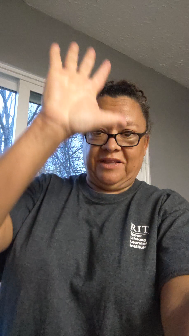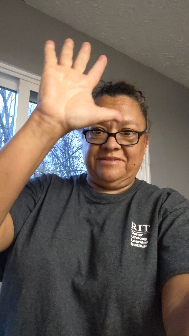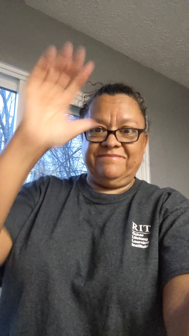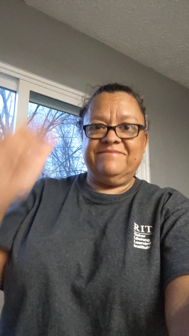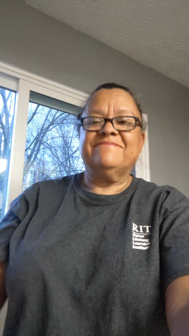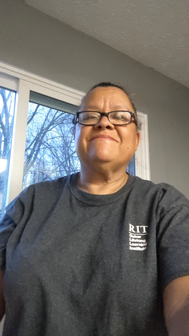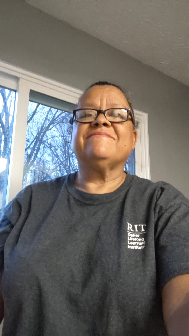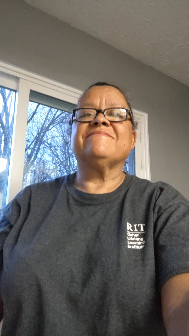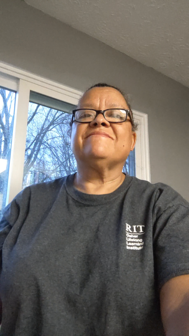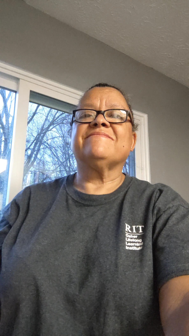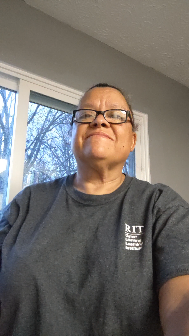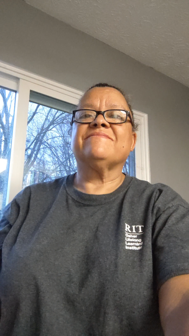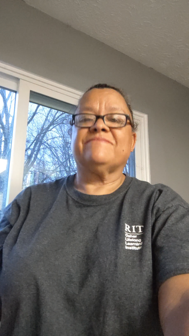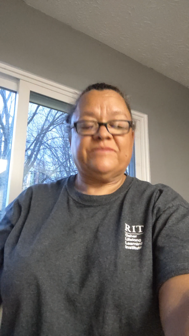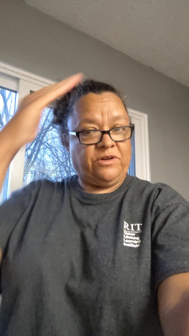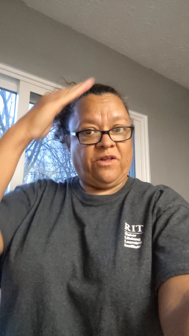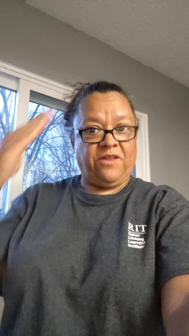roof